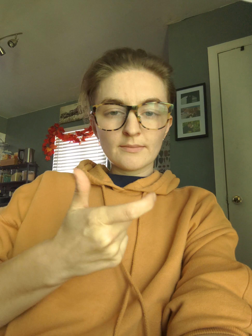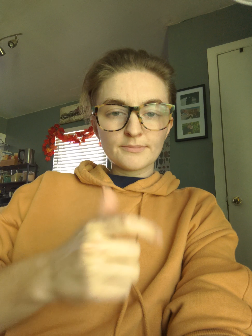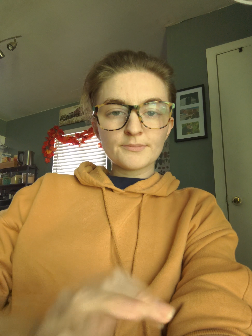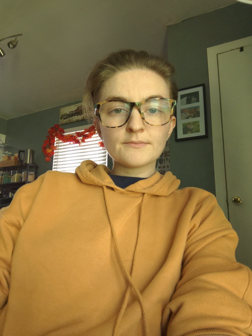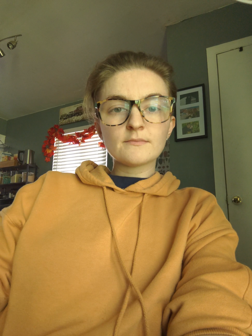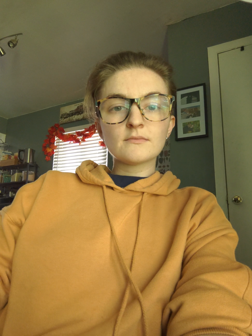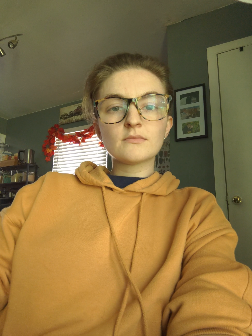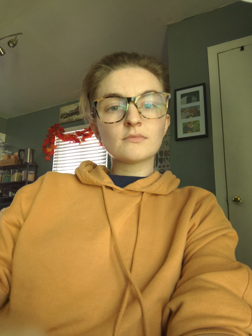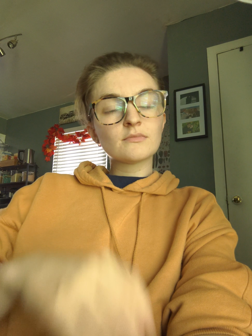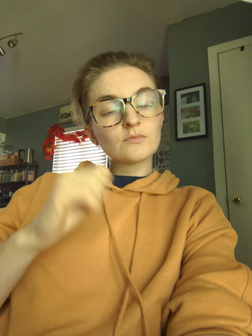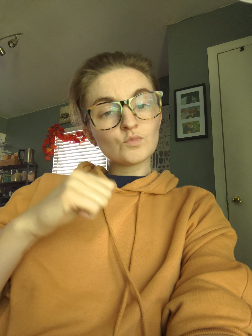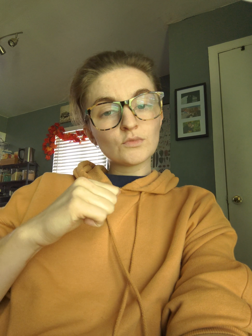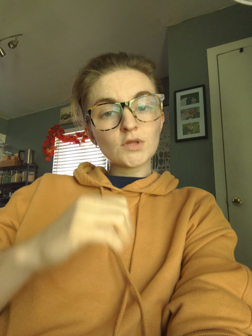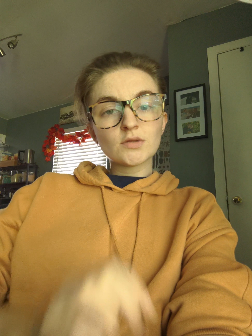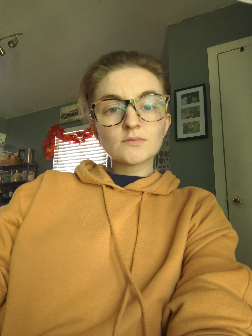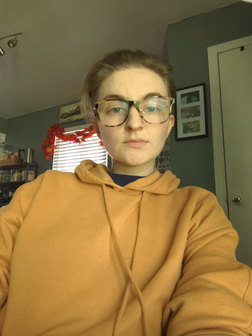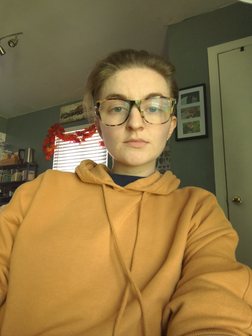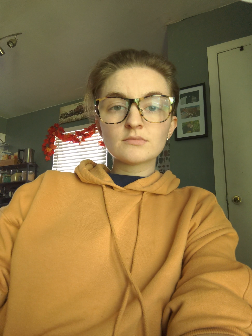rock